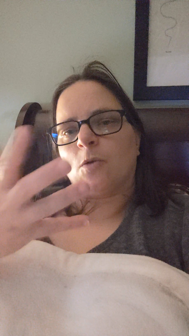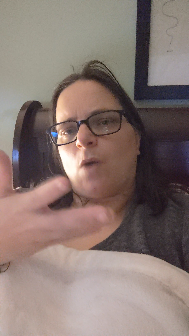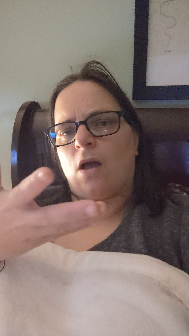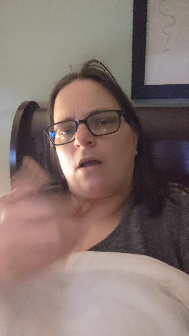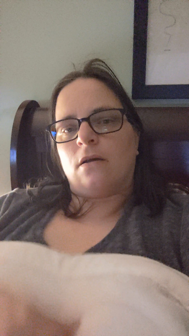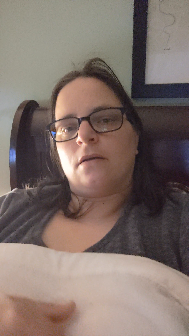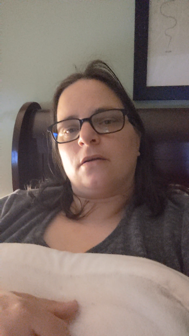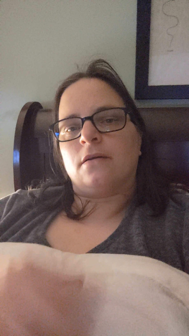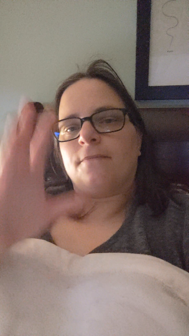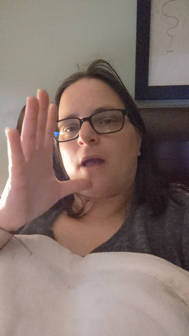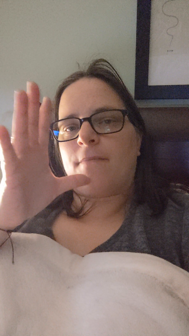mommy